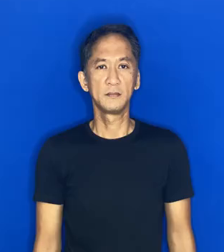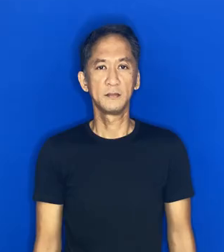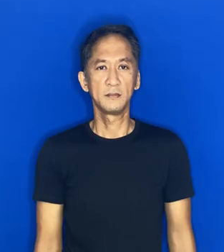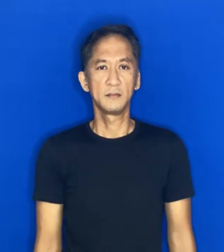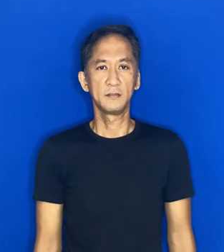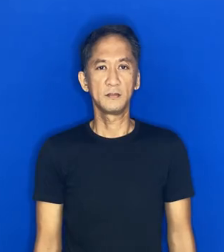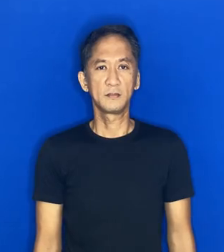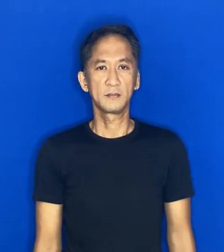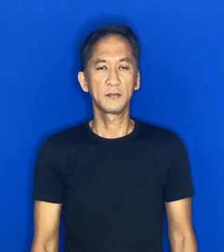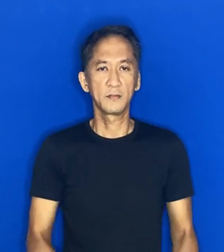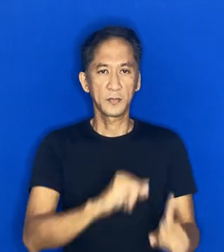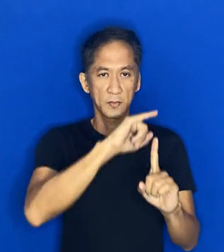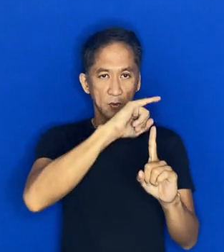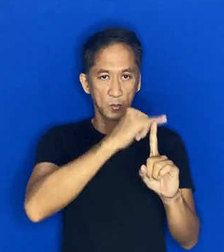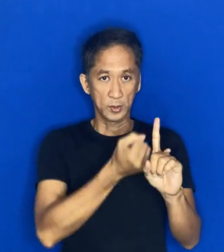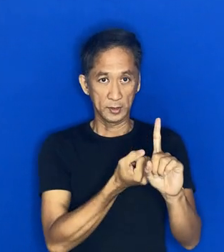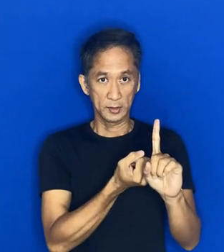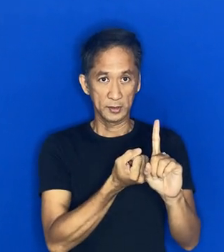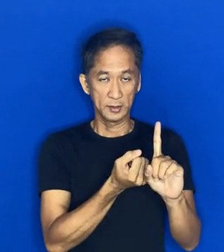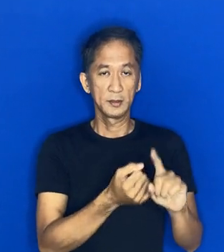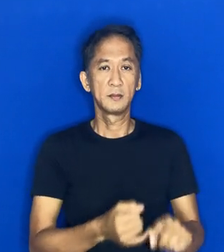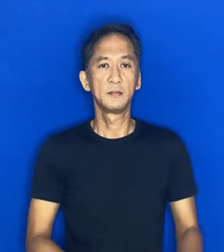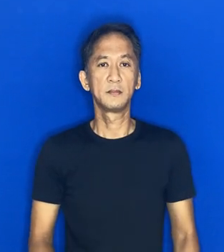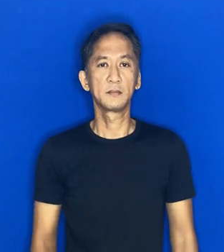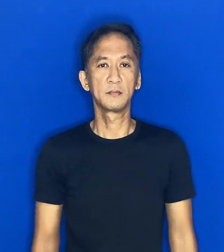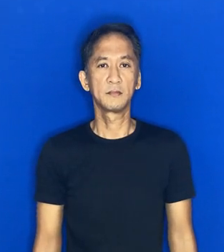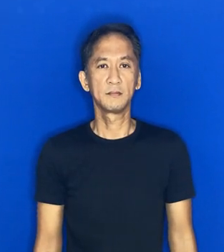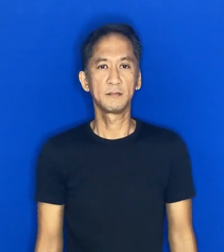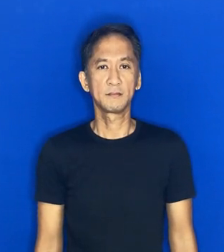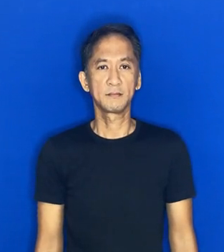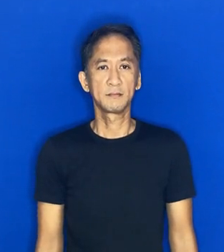january